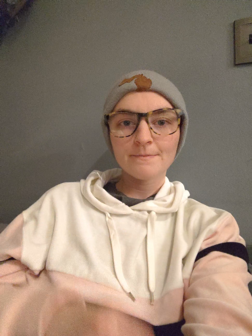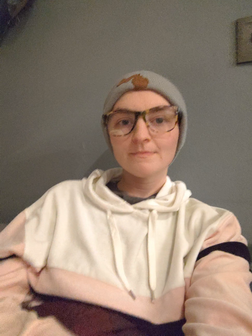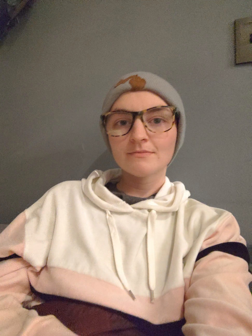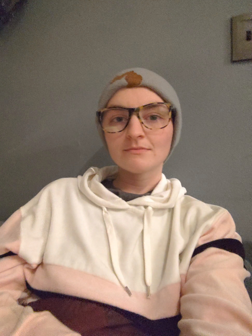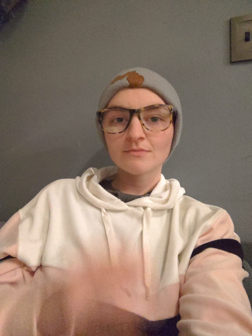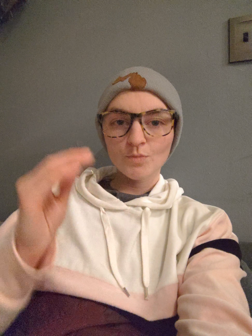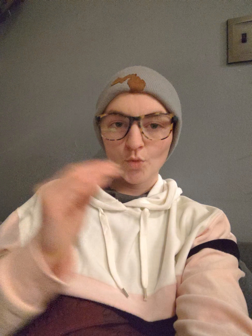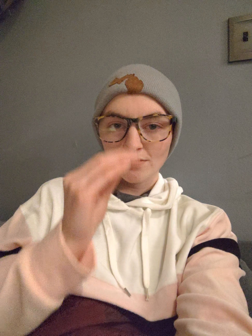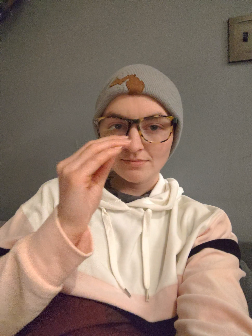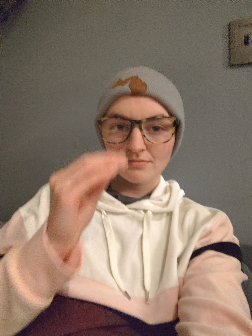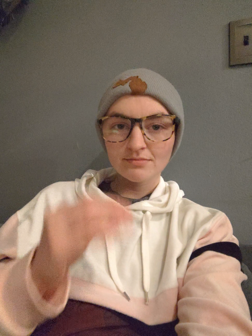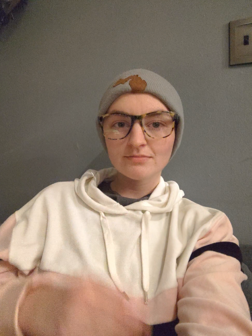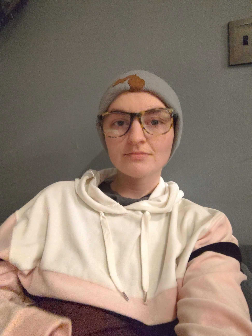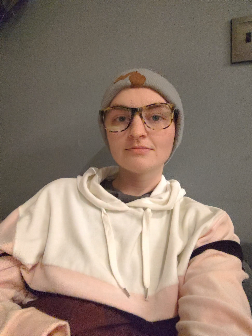kiss